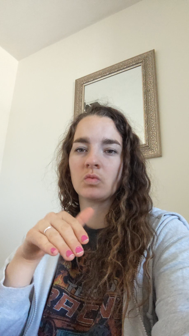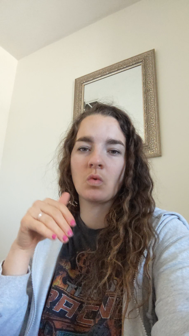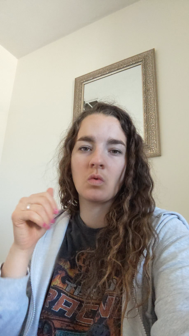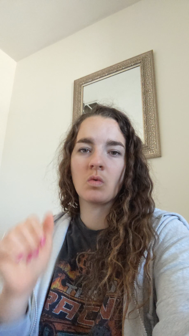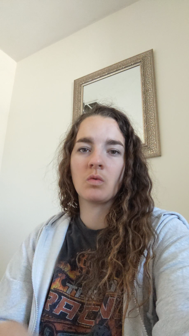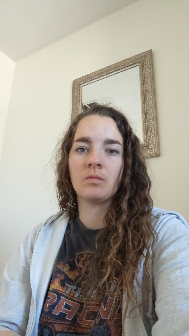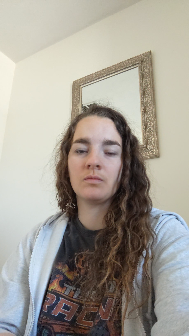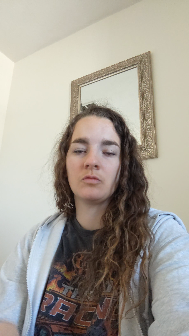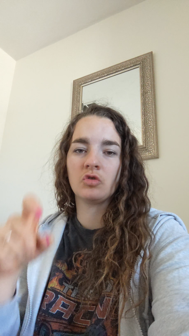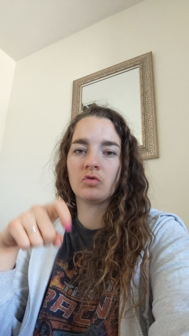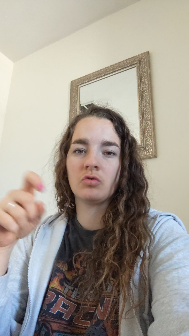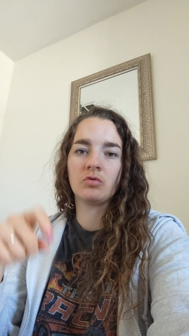should